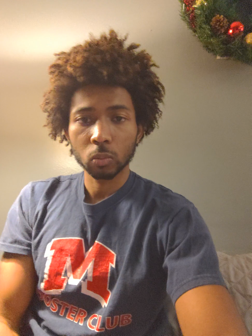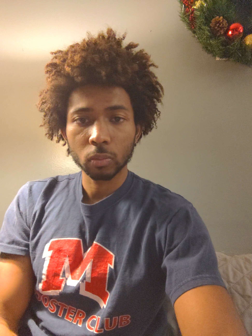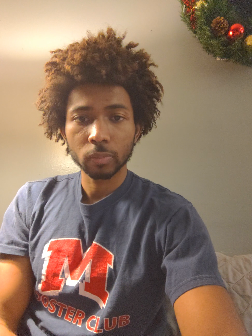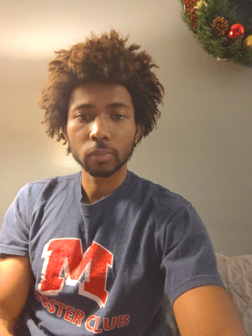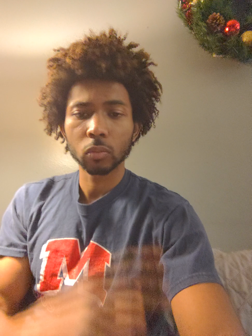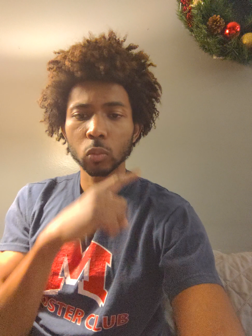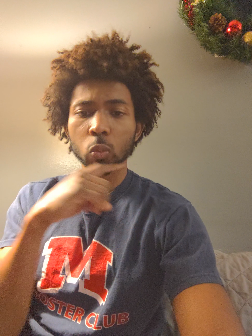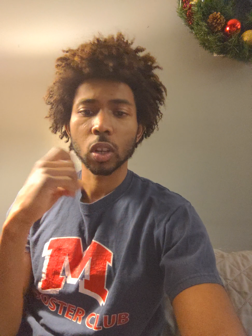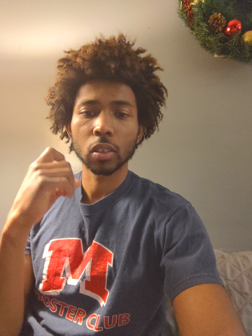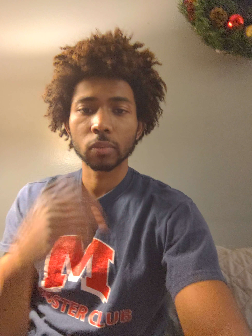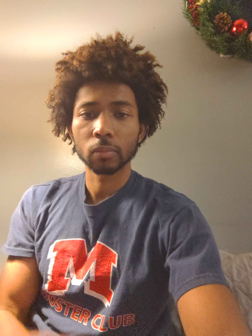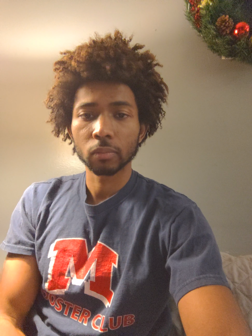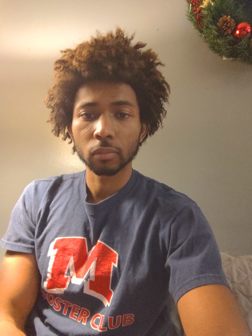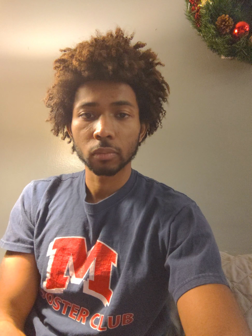dry